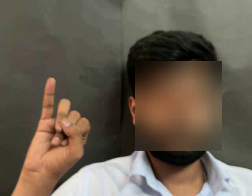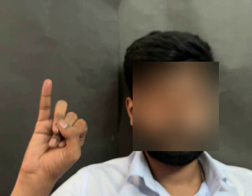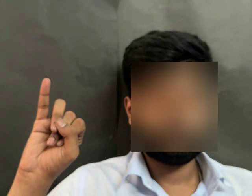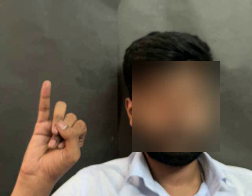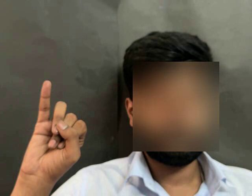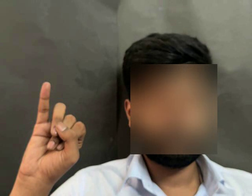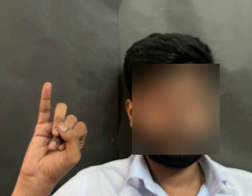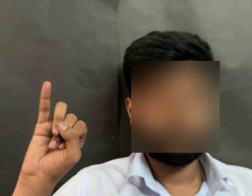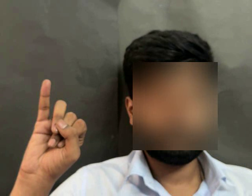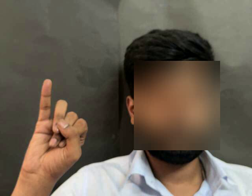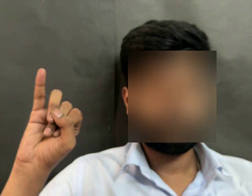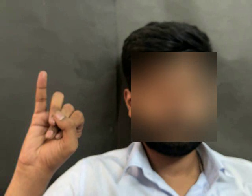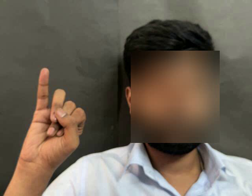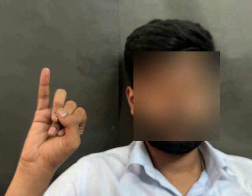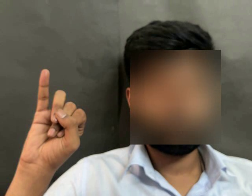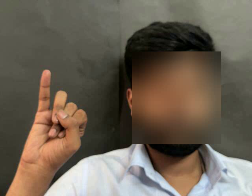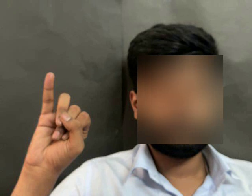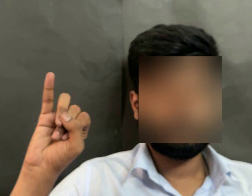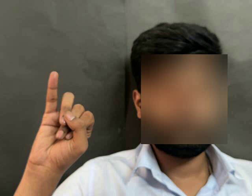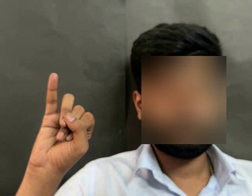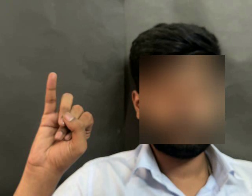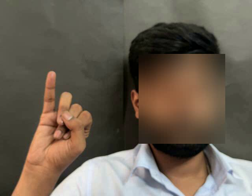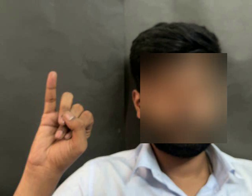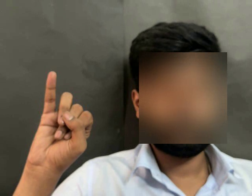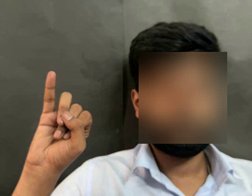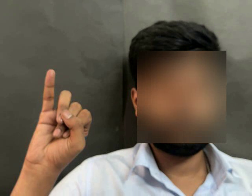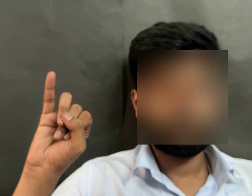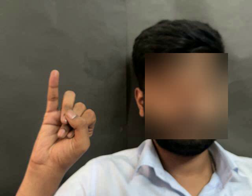I